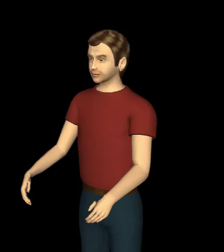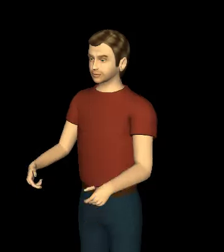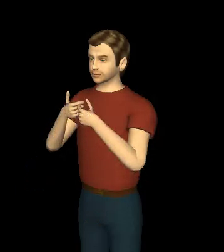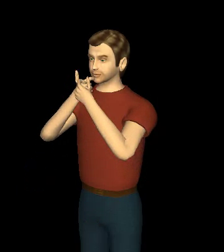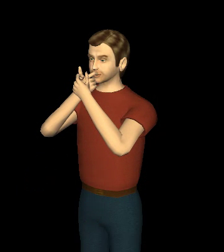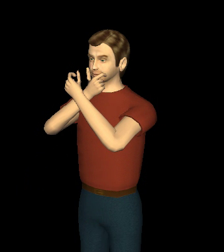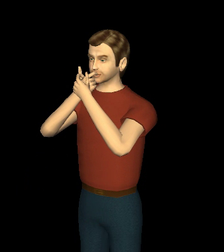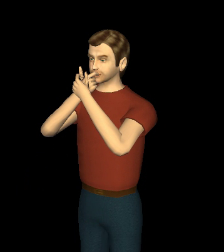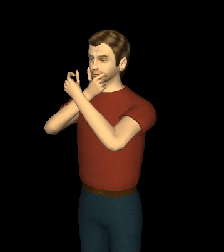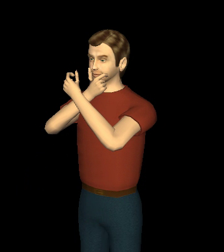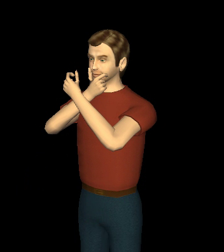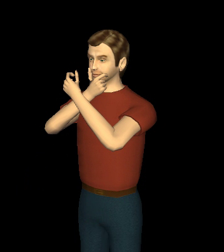يضحك